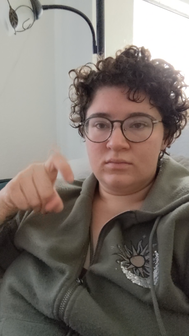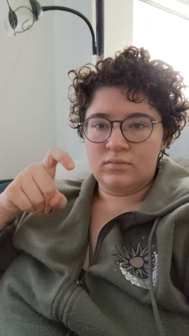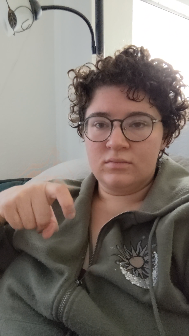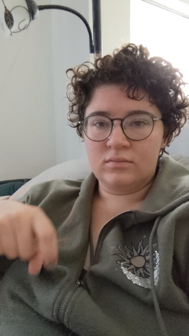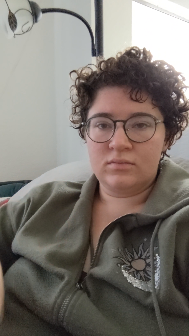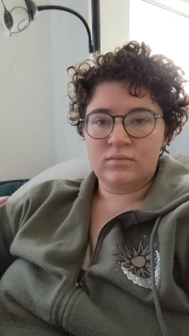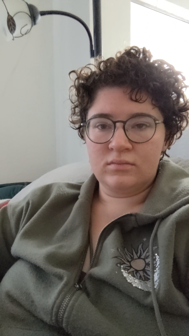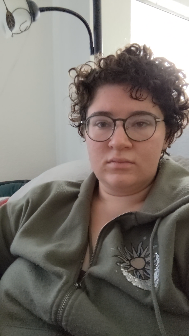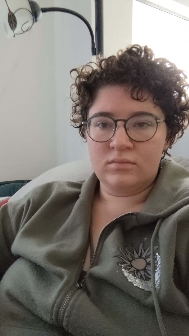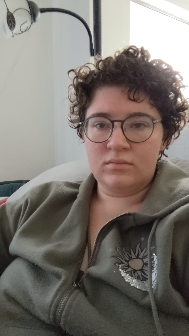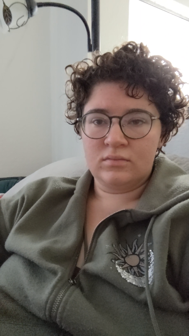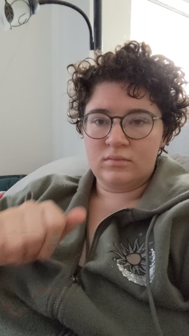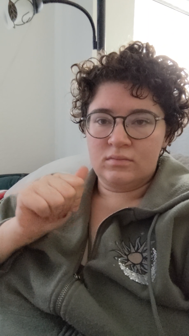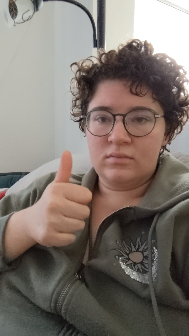how